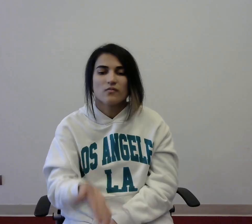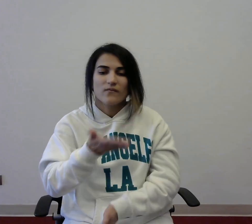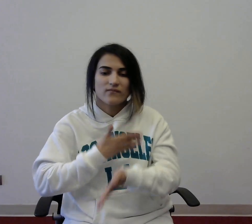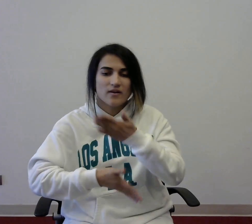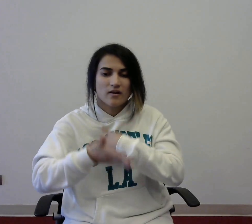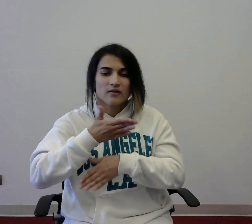əlil